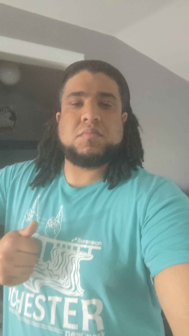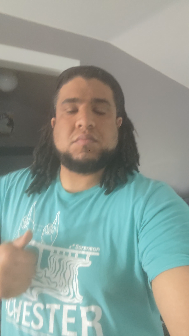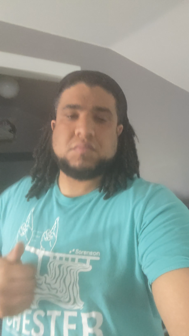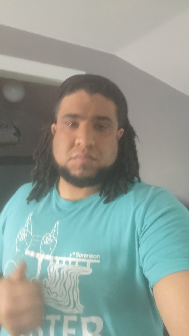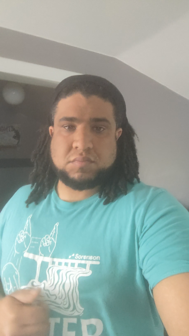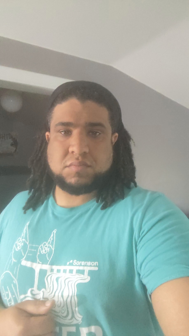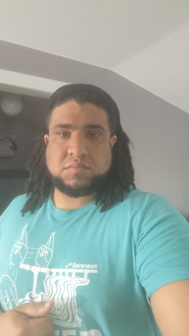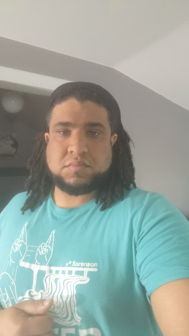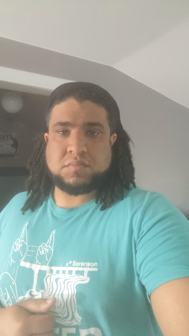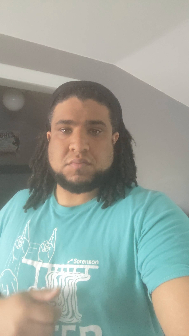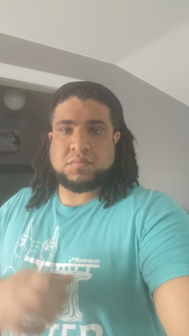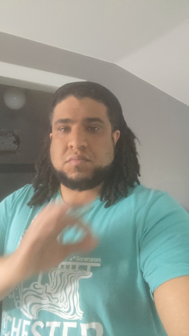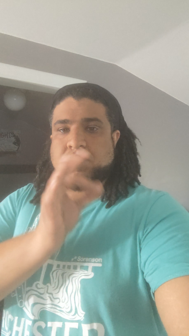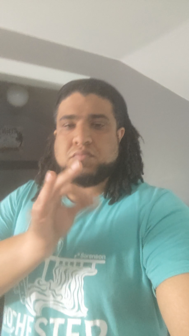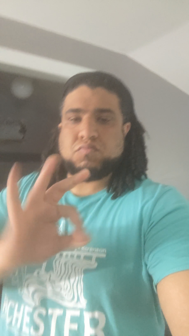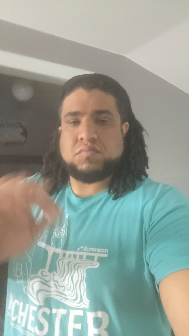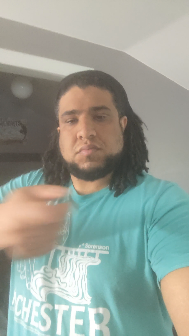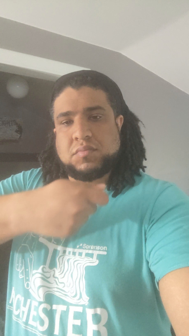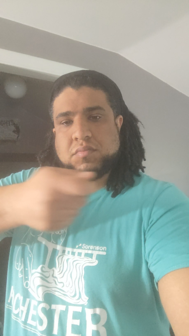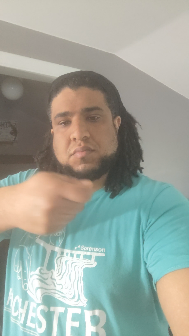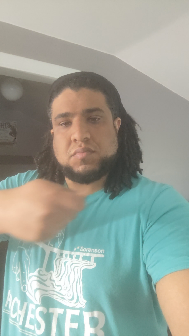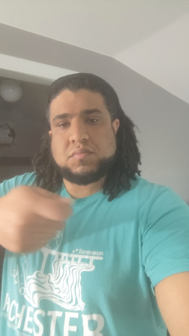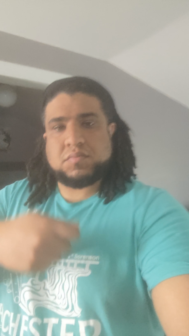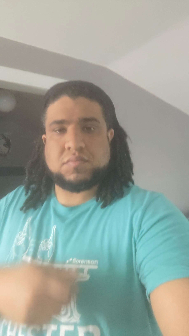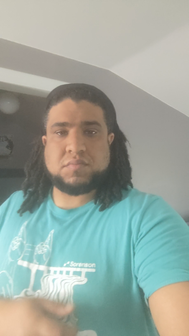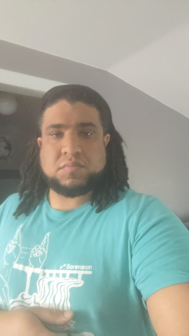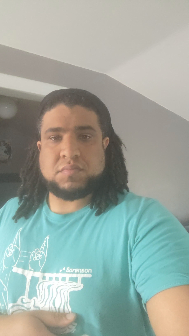hose